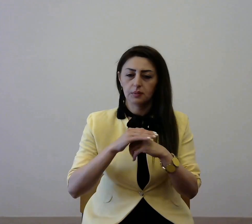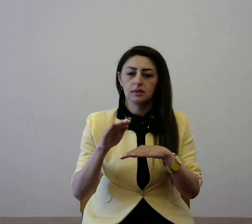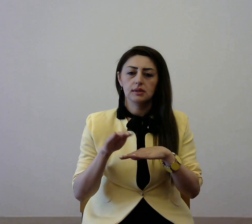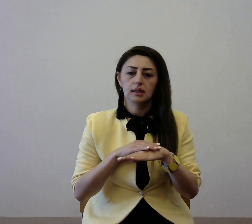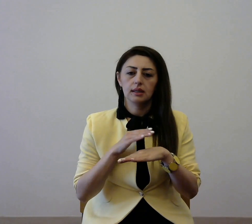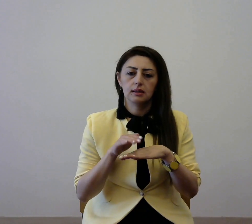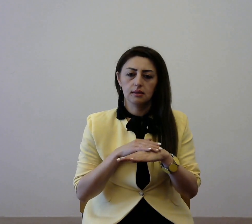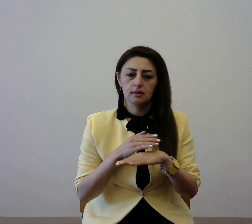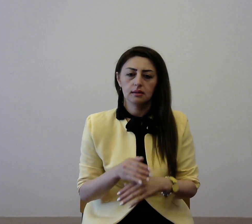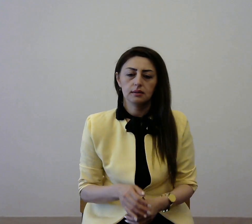xeyir